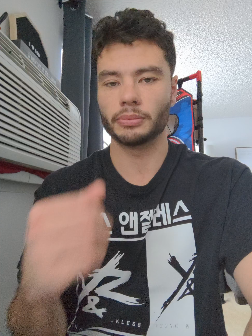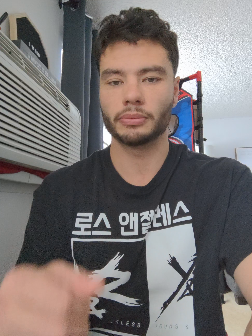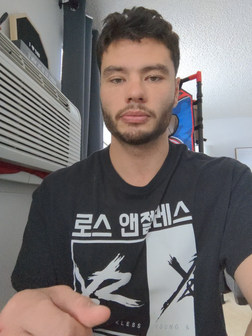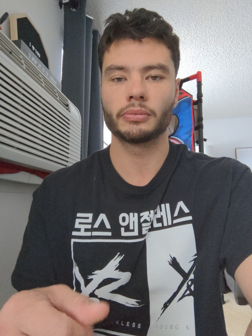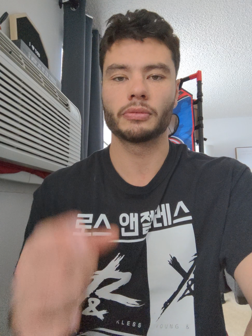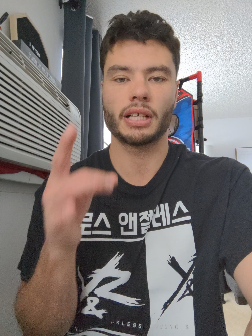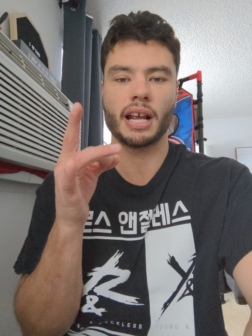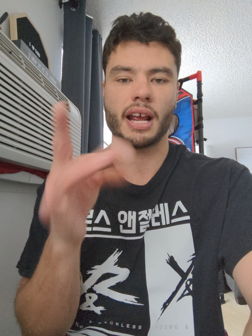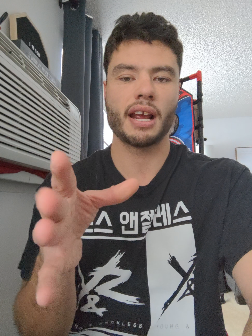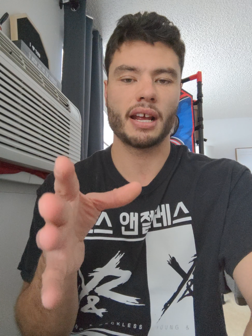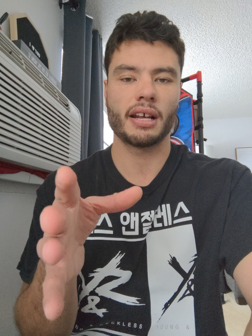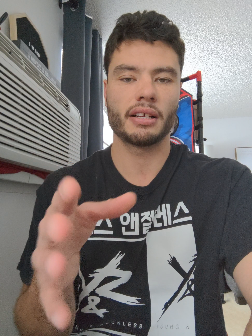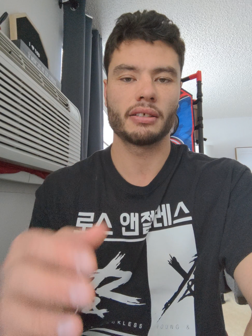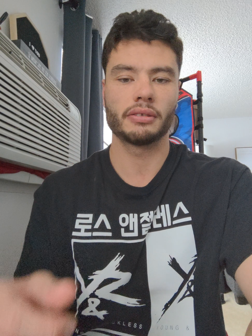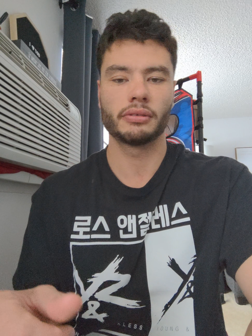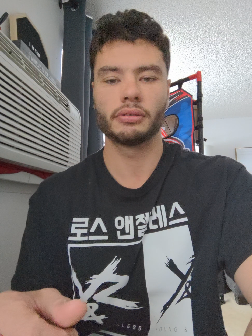hate